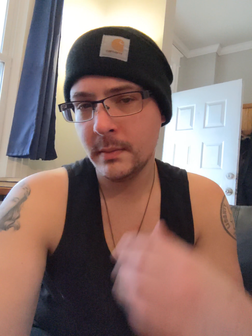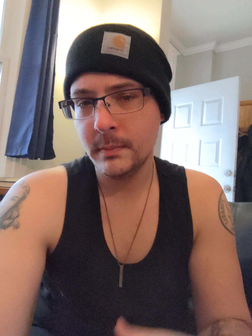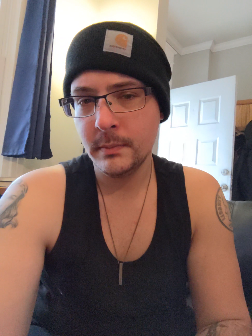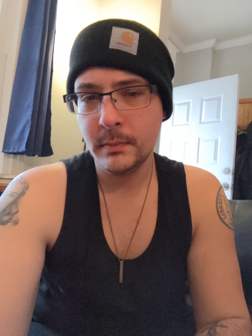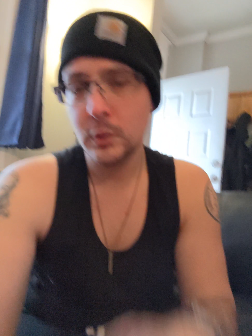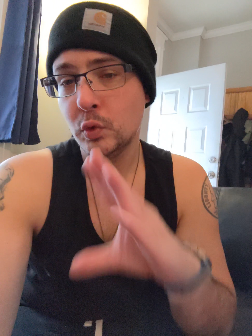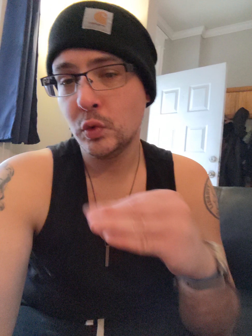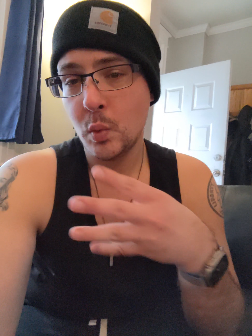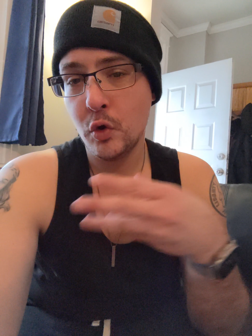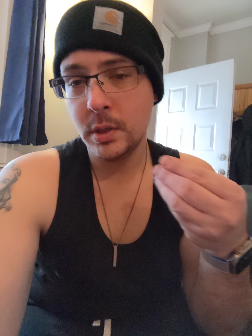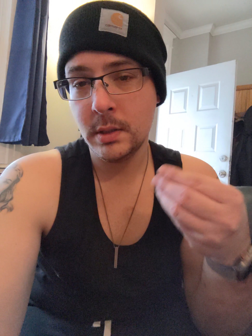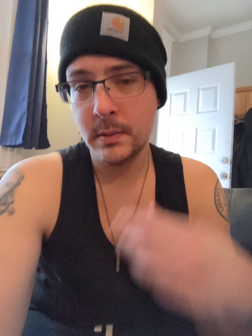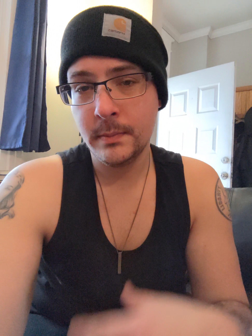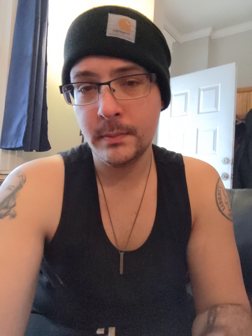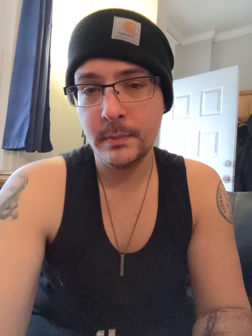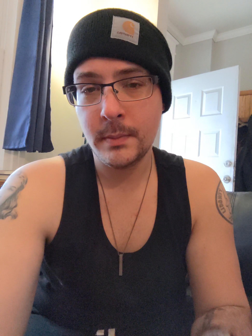story